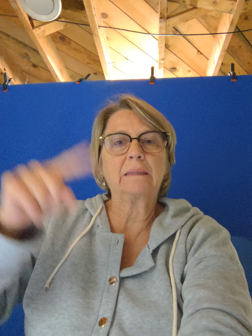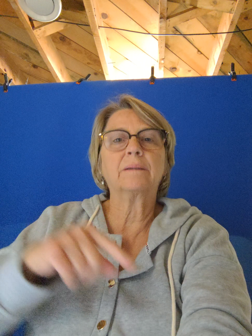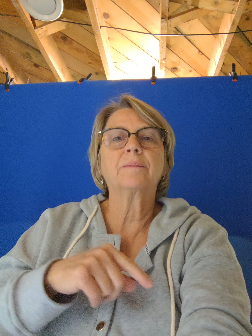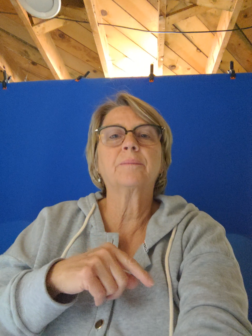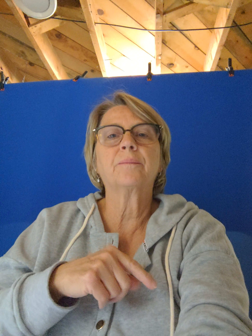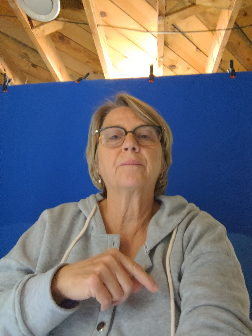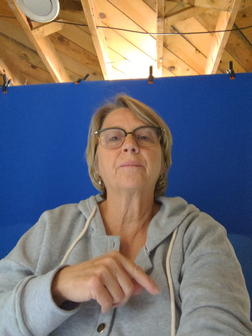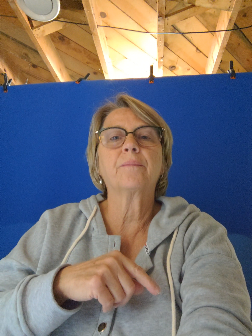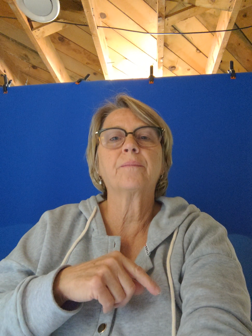penny